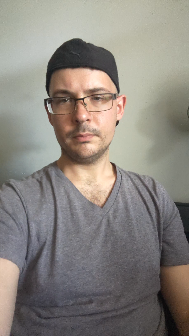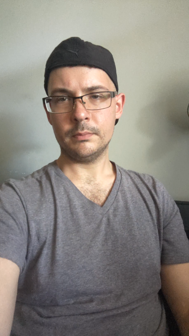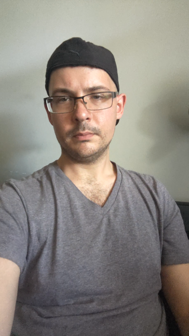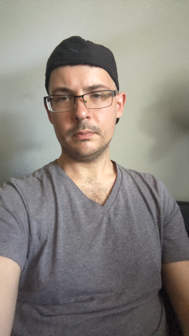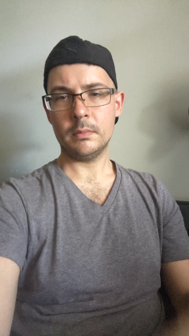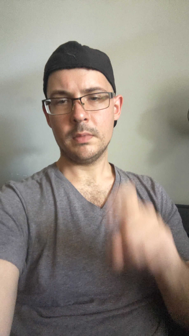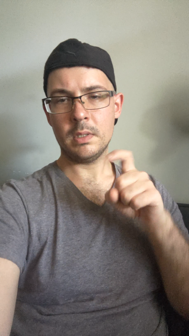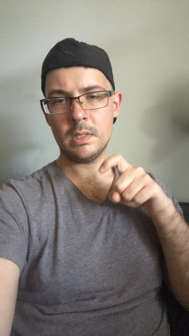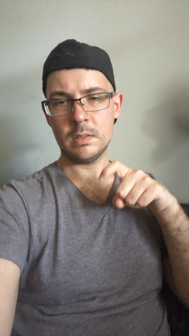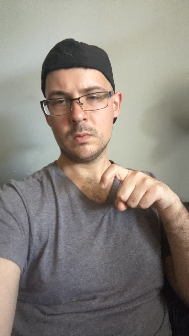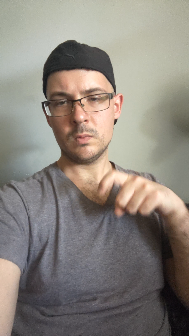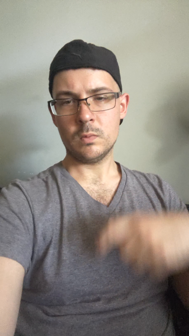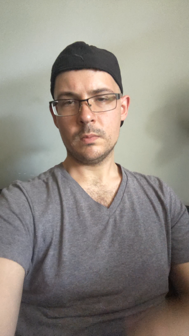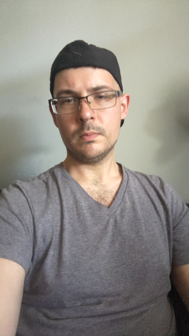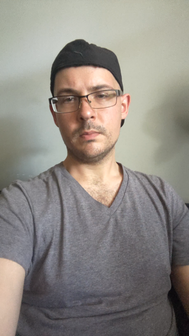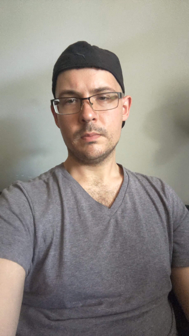need